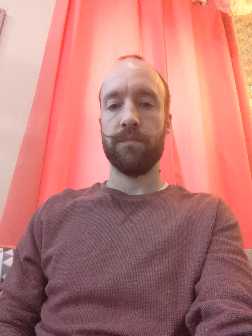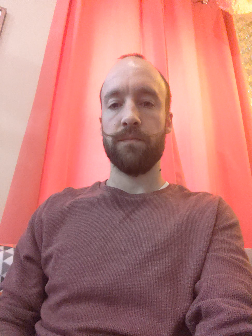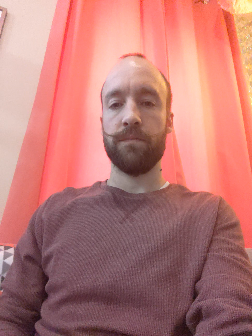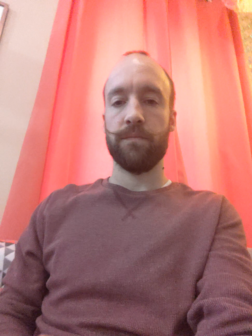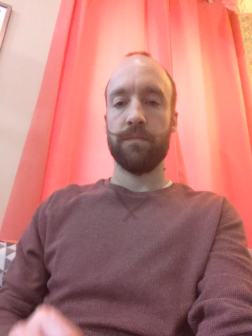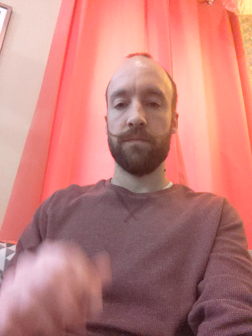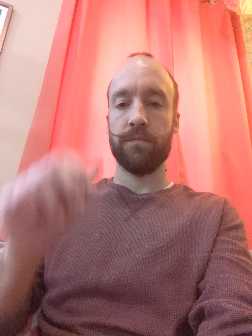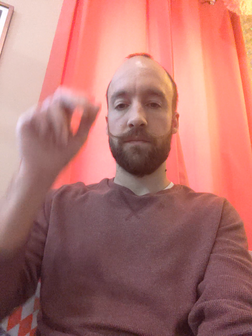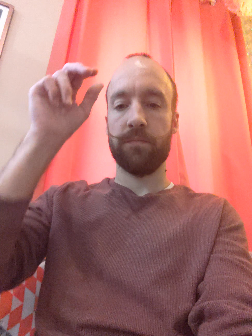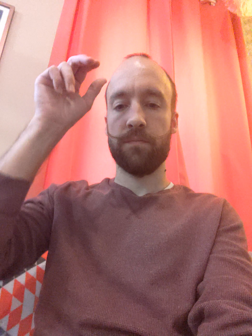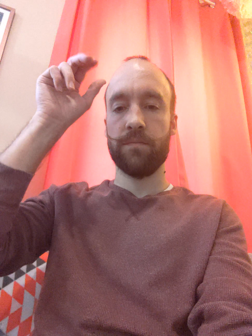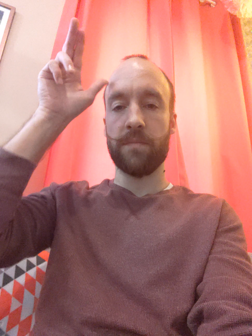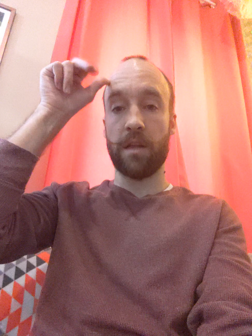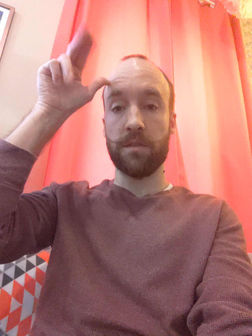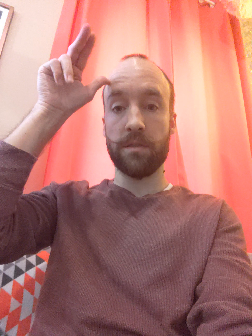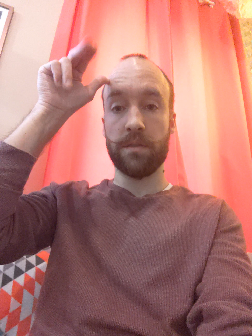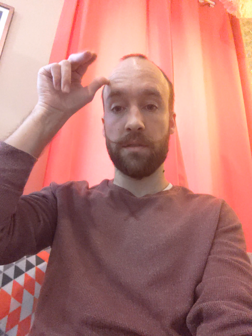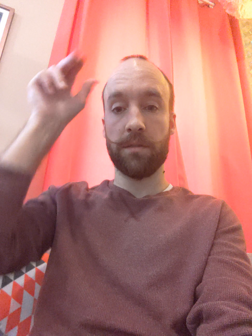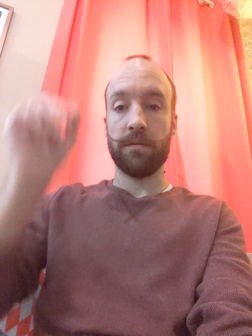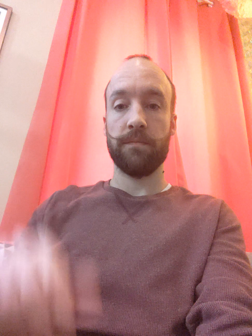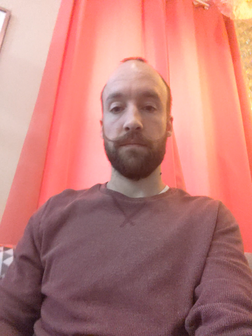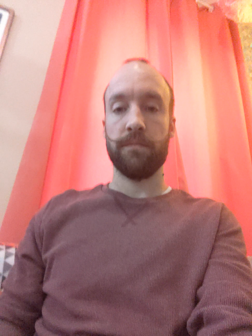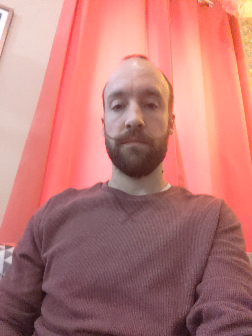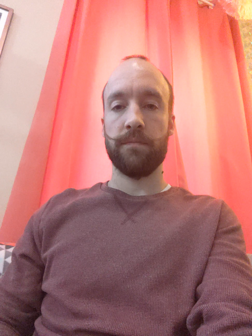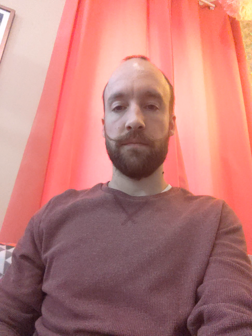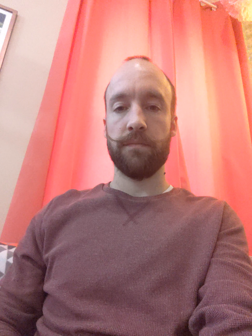horse